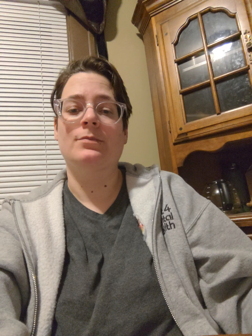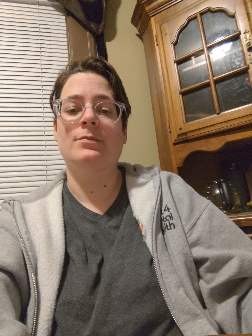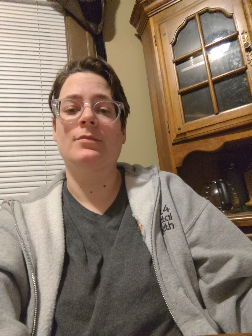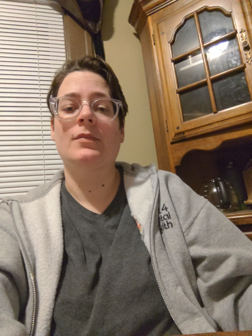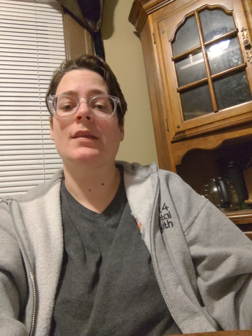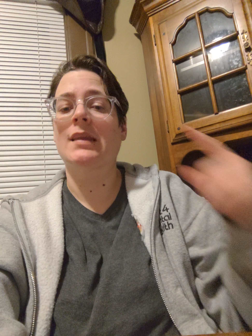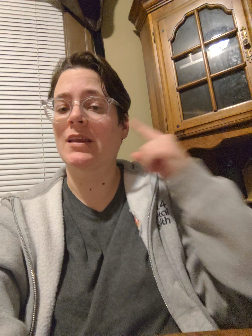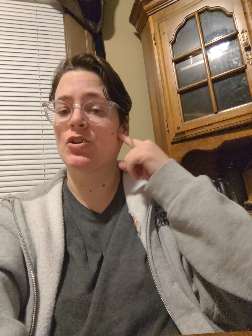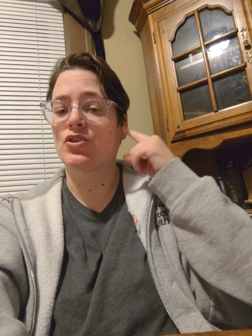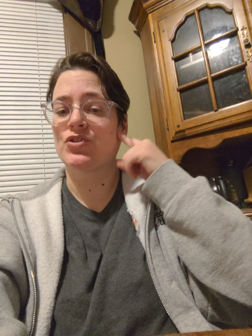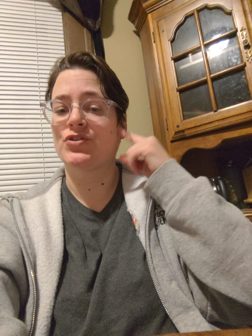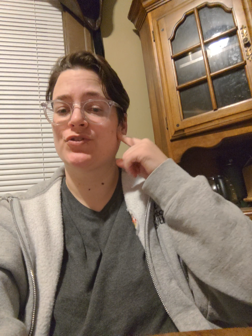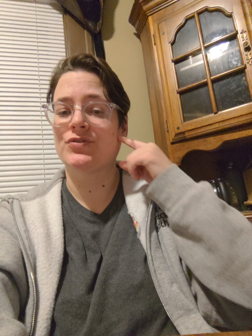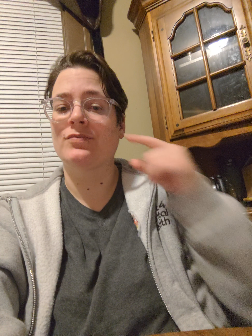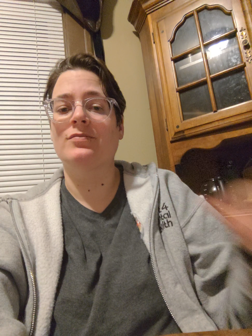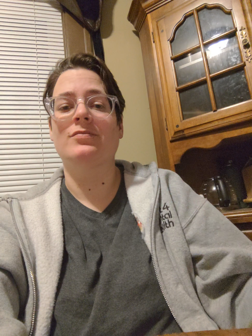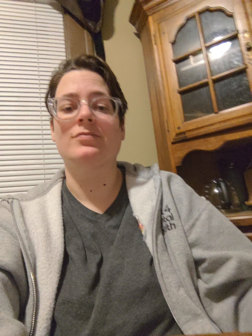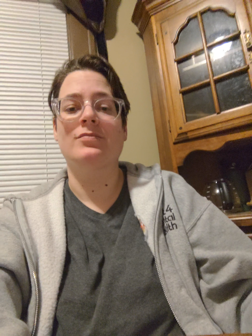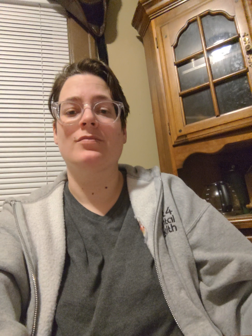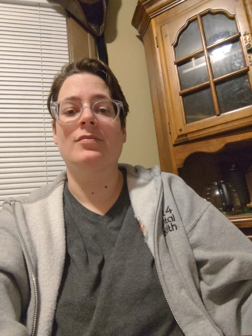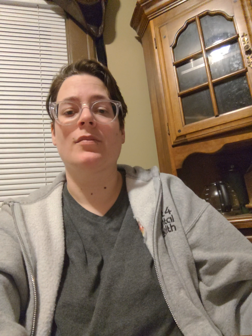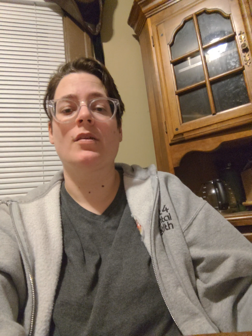hear